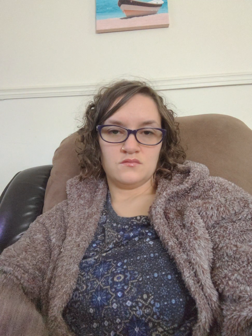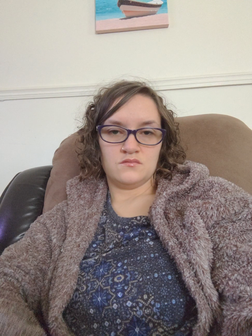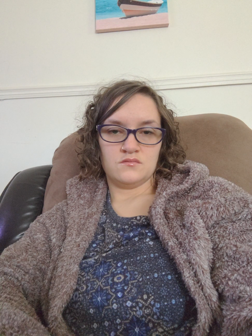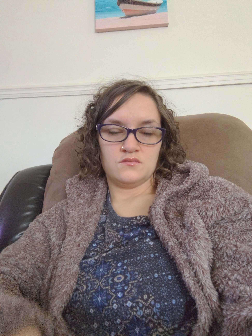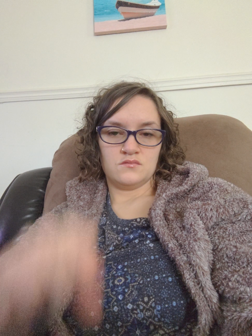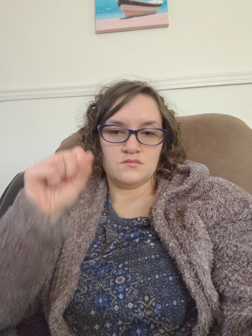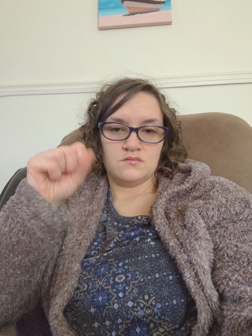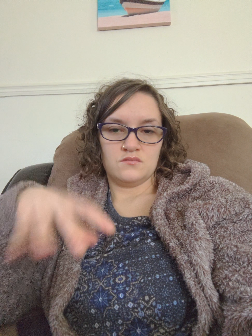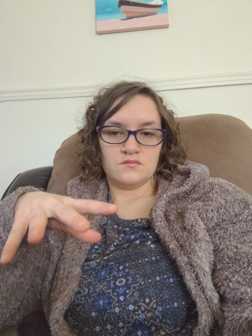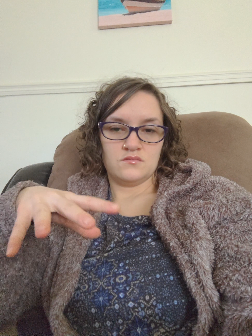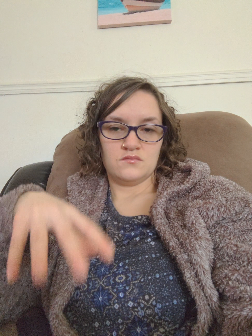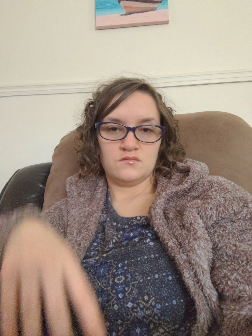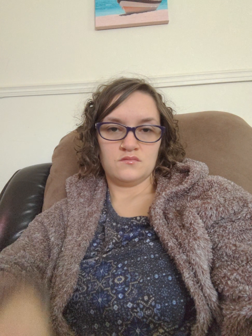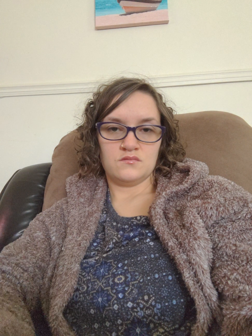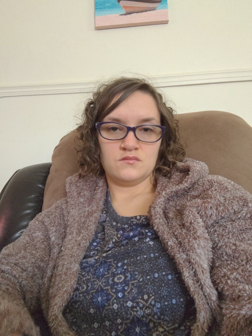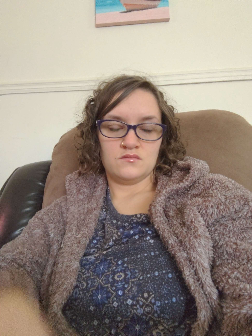drop